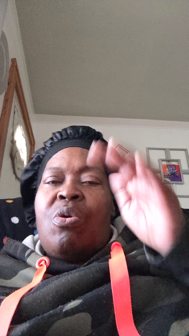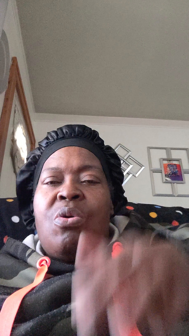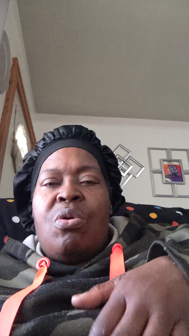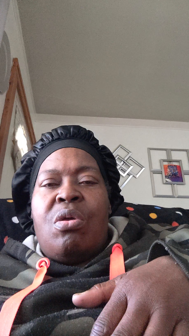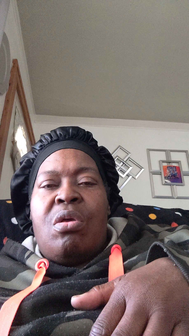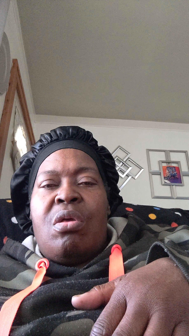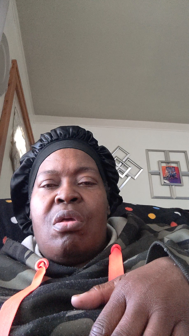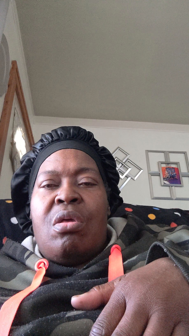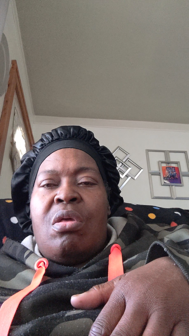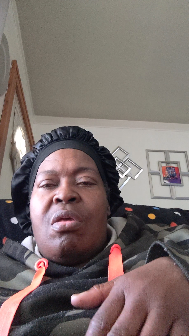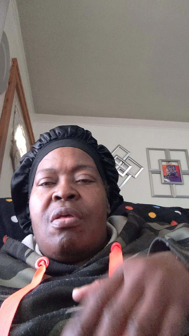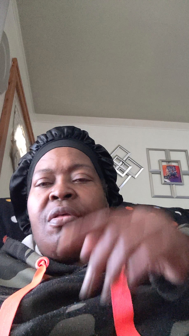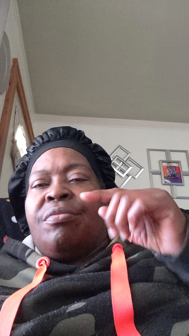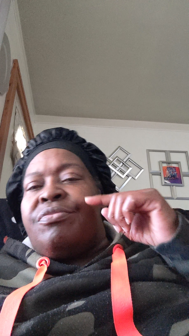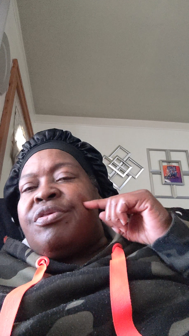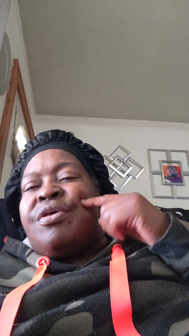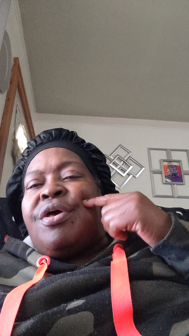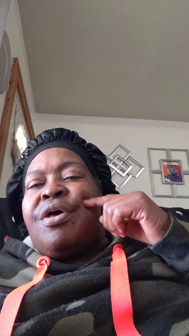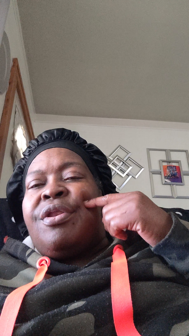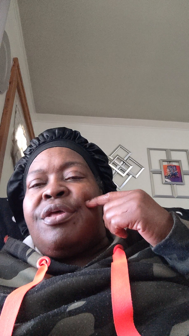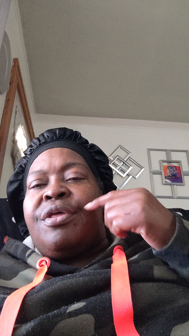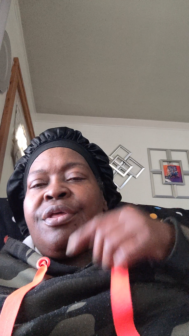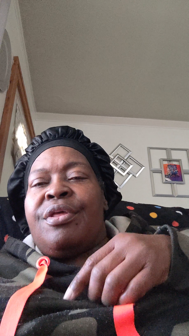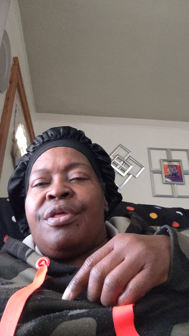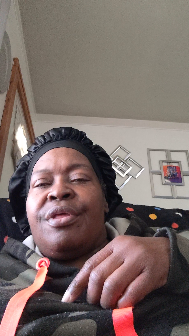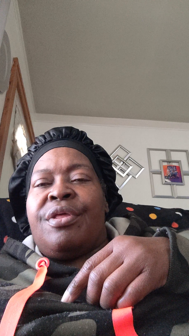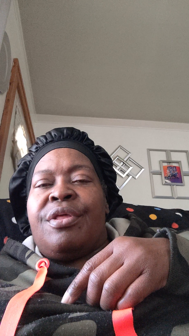candy